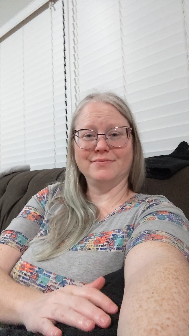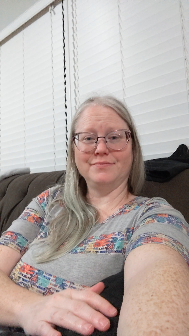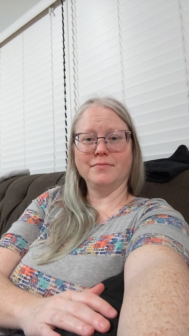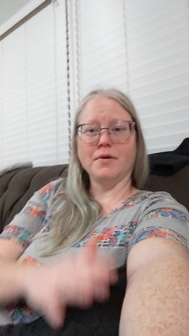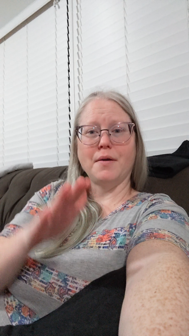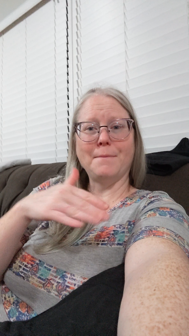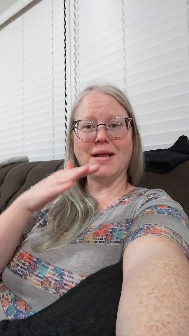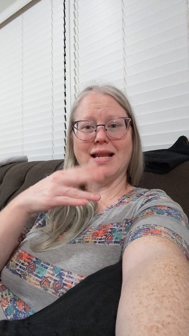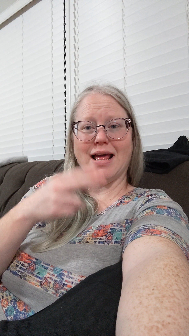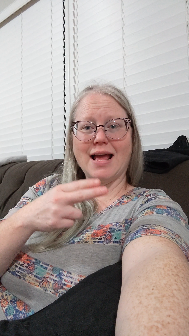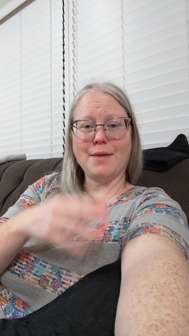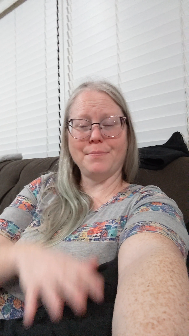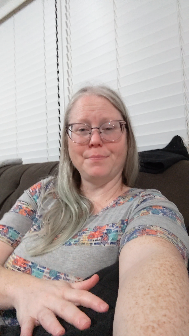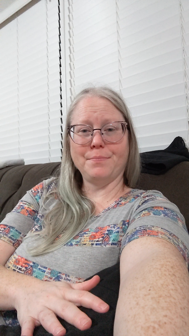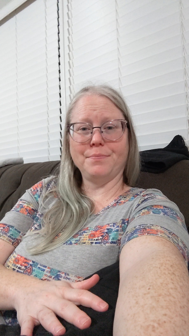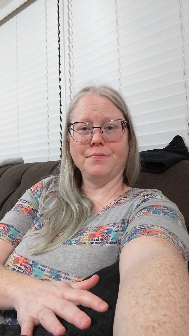pet's name